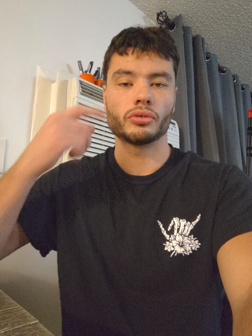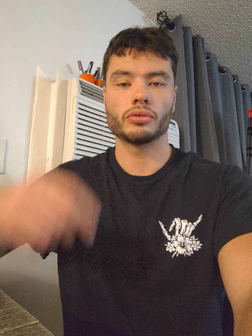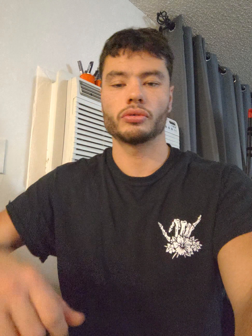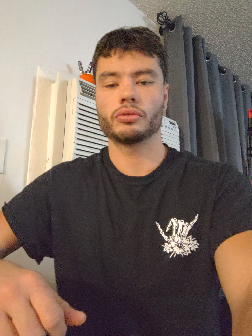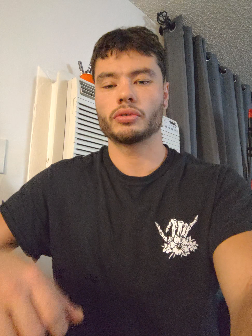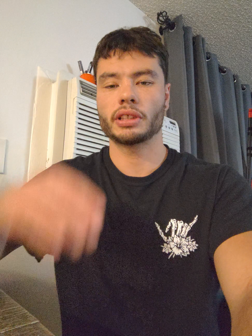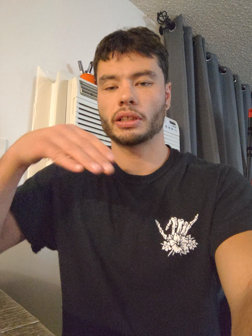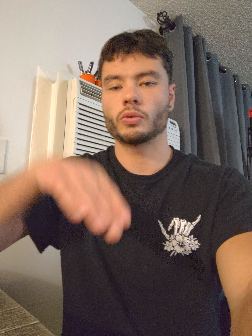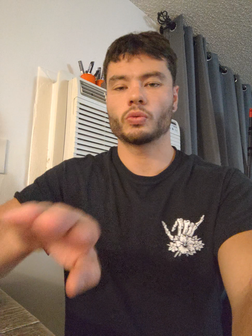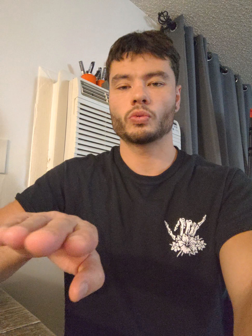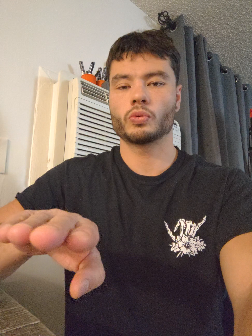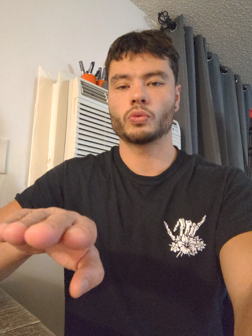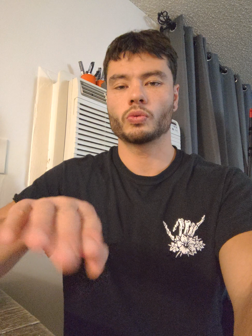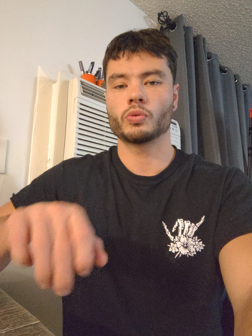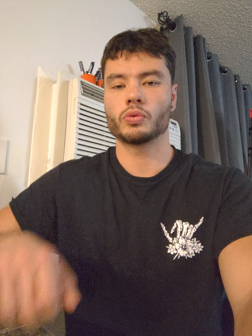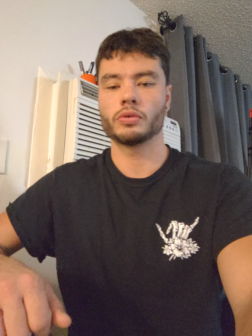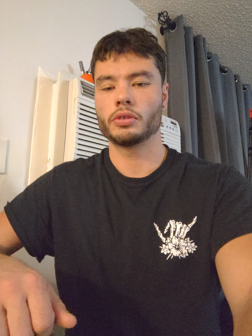into